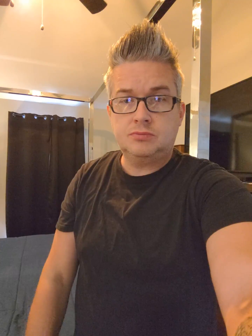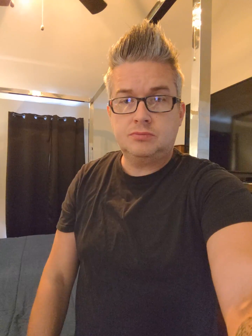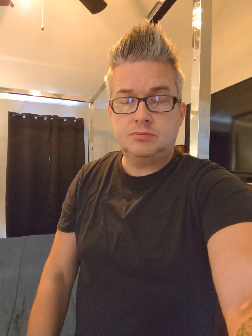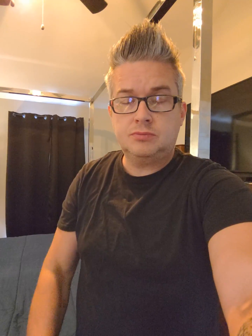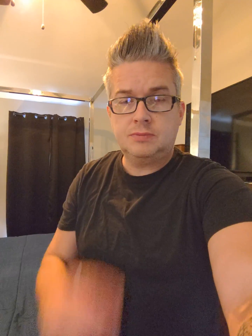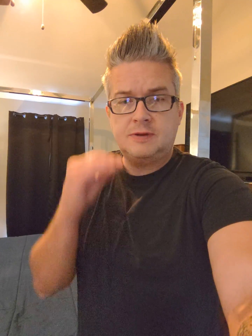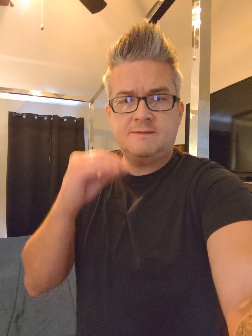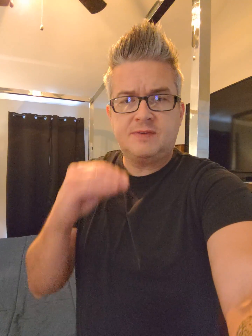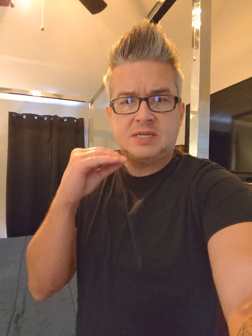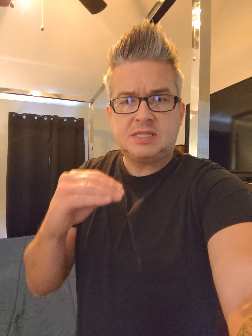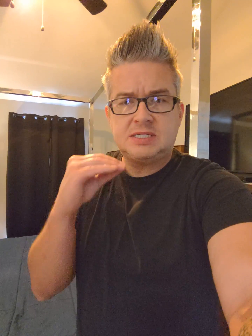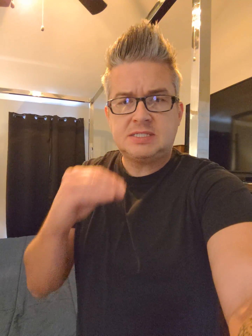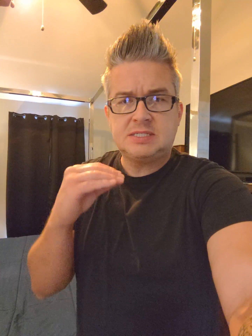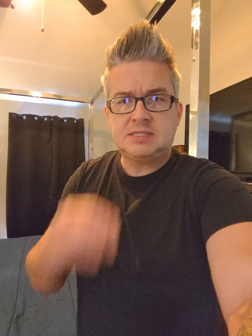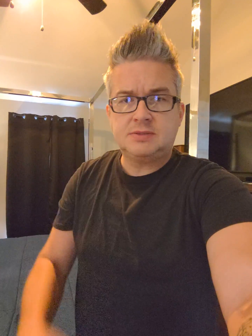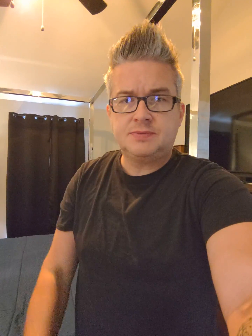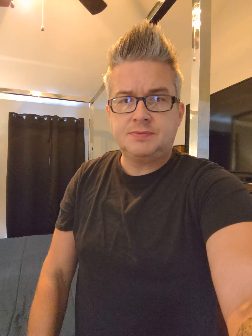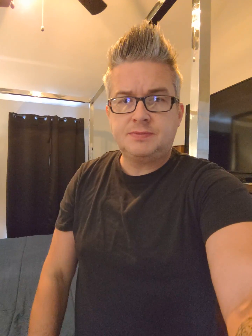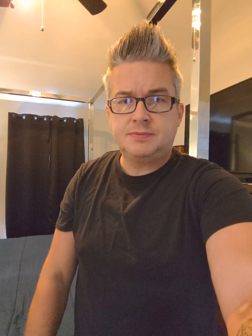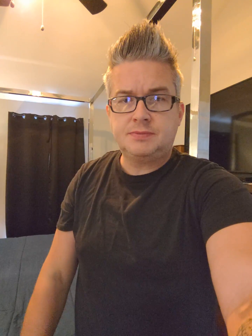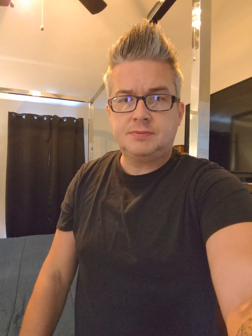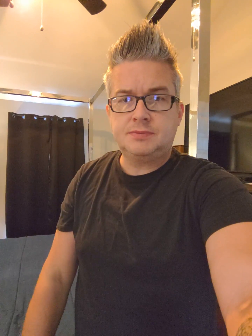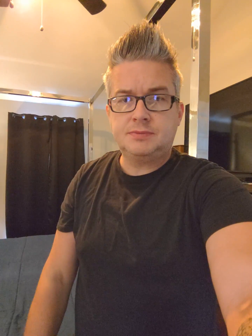fix